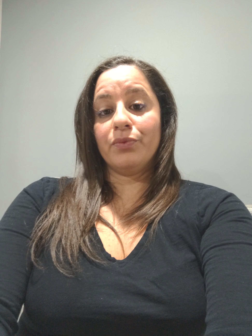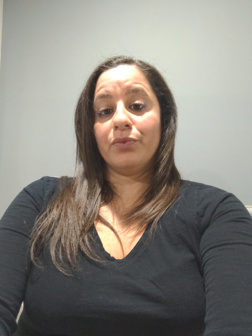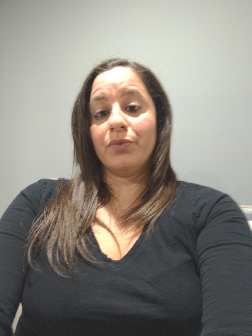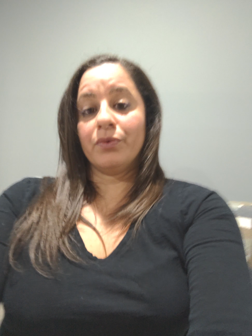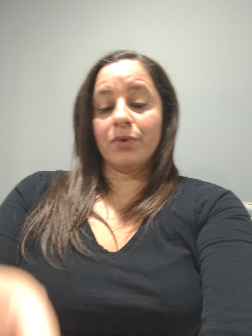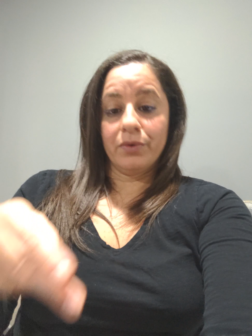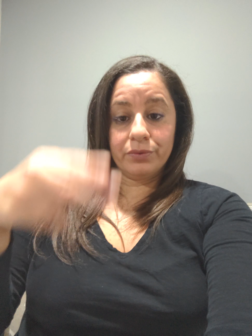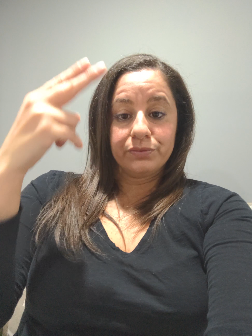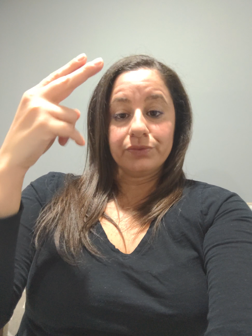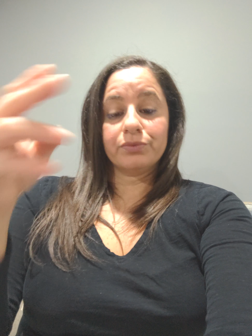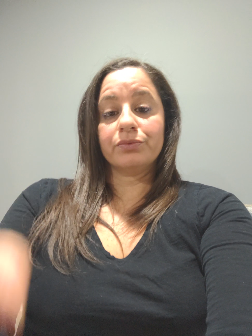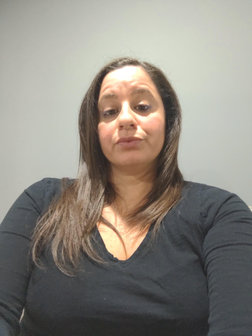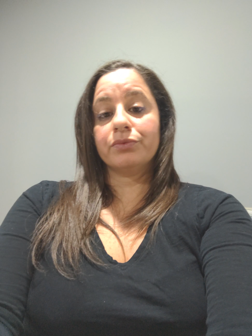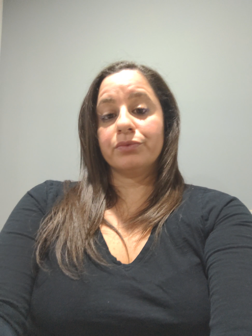high